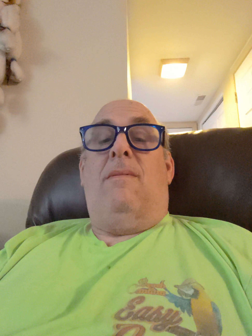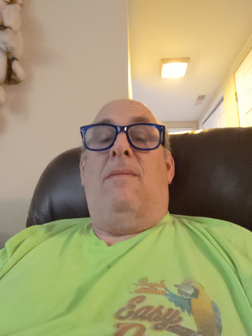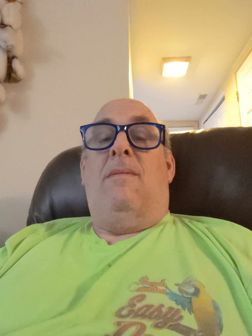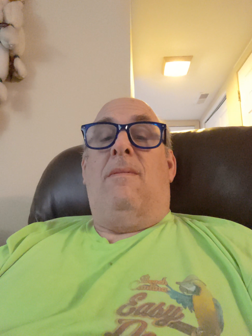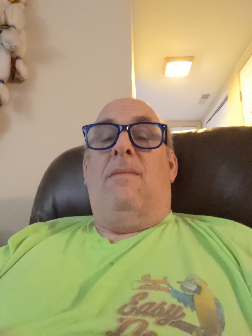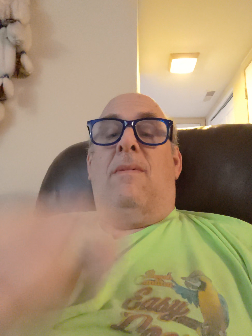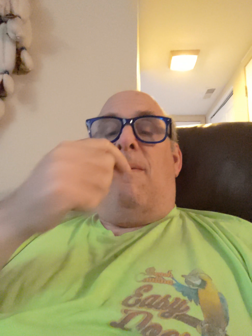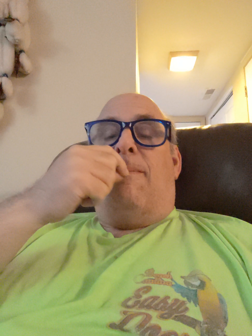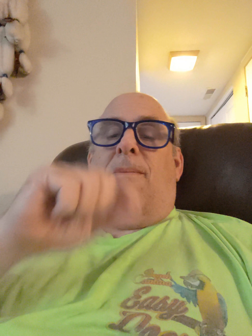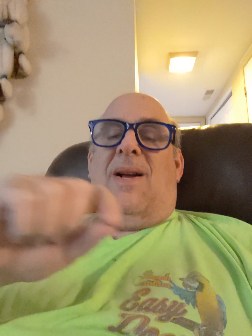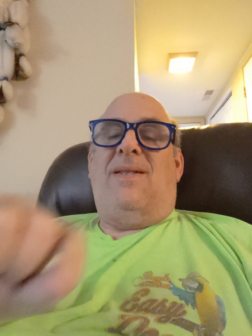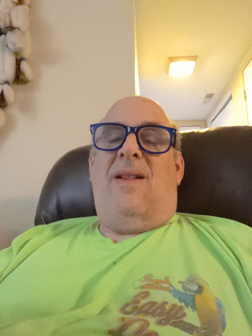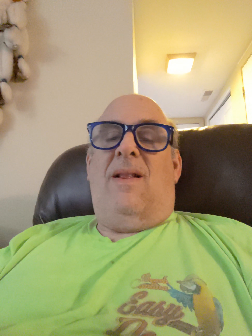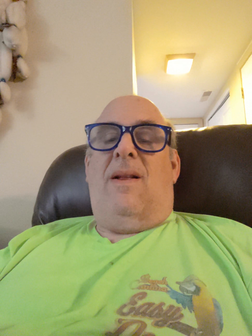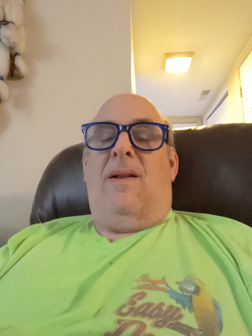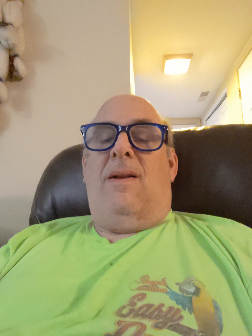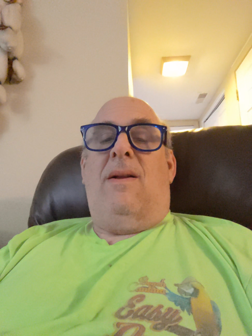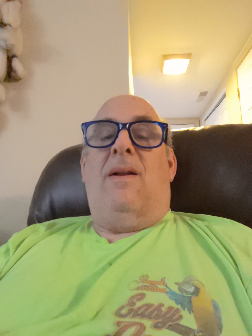pencil